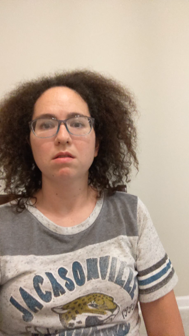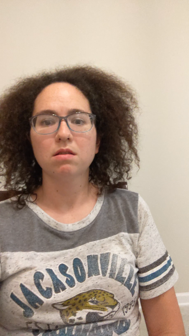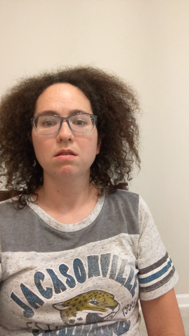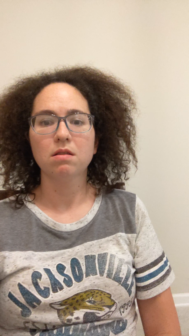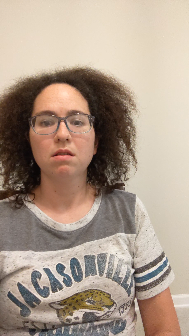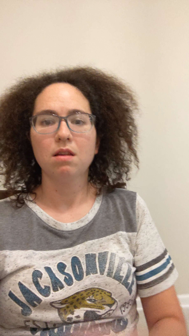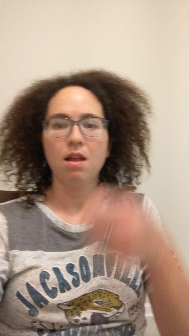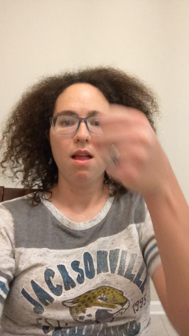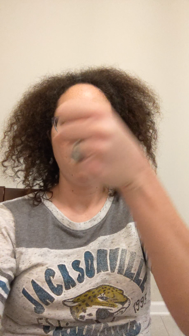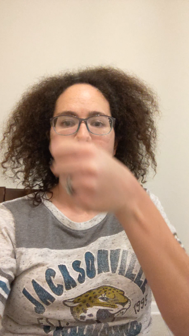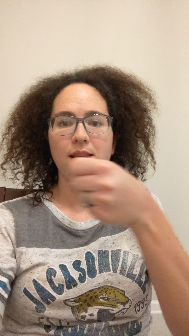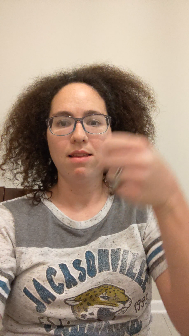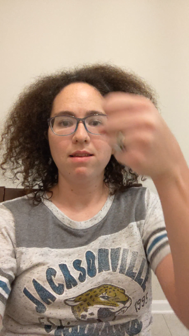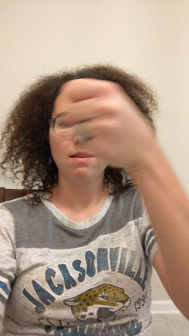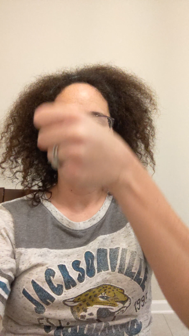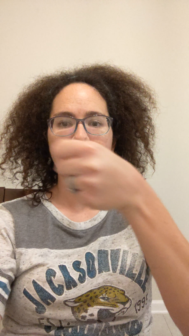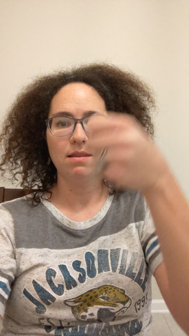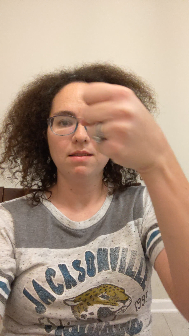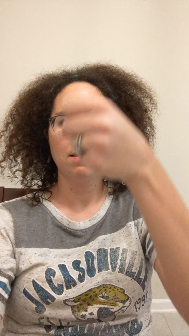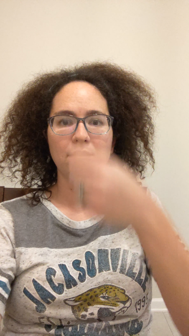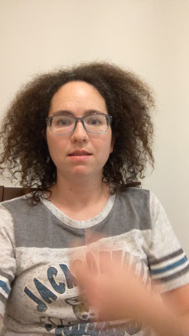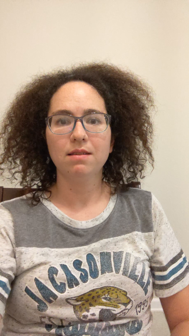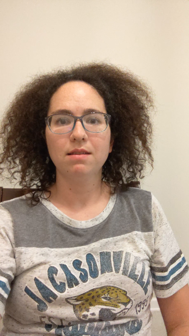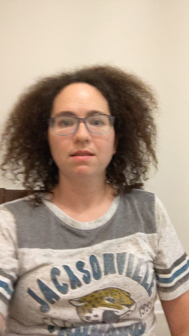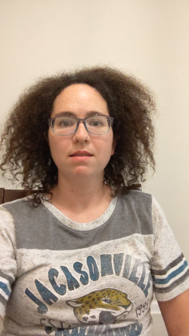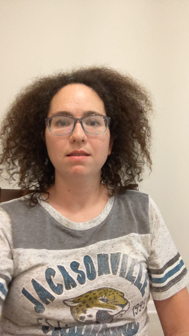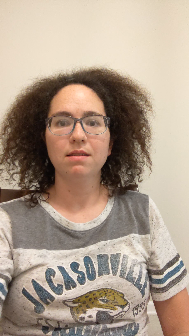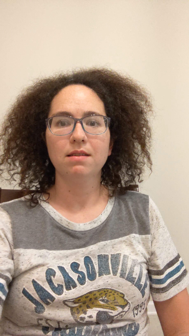coffee